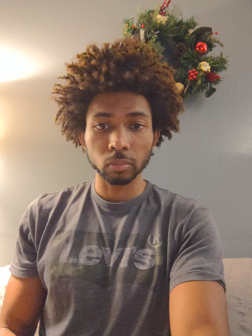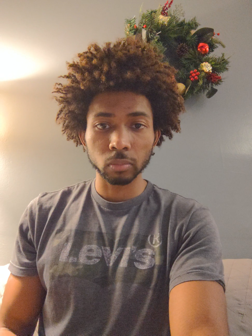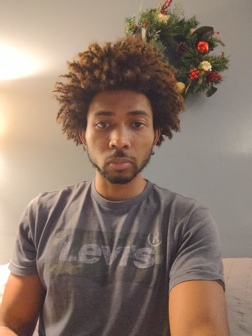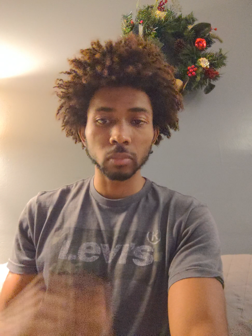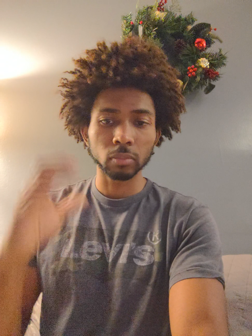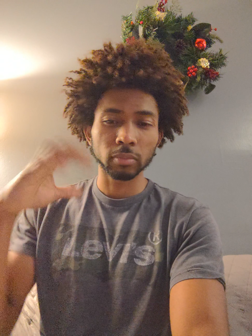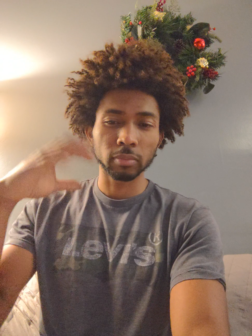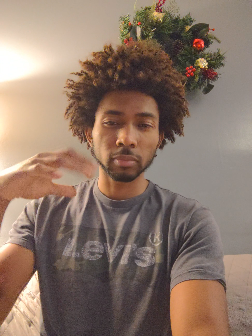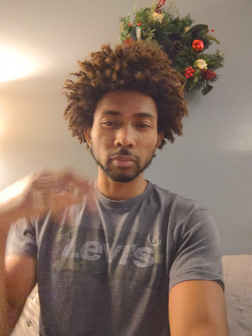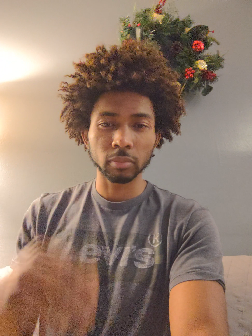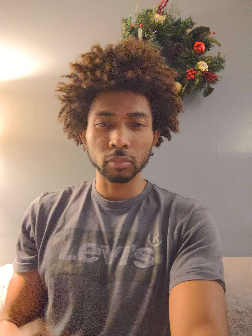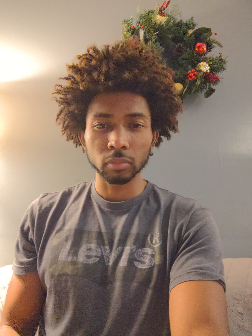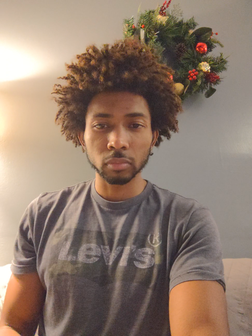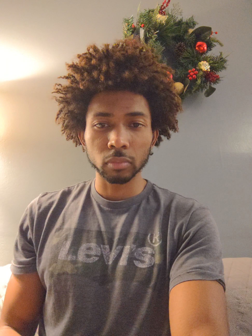rain